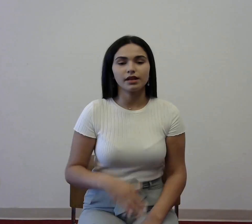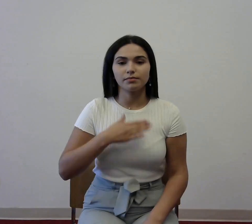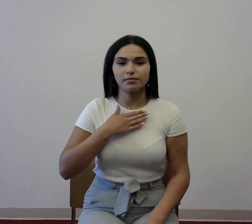mən